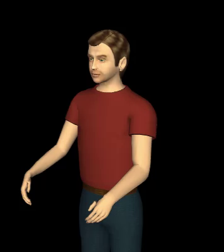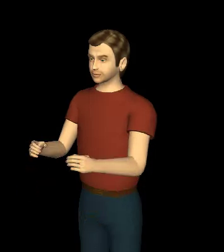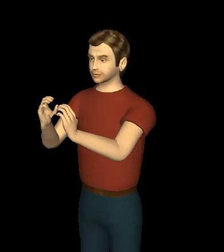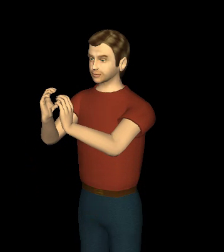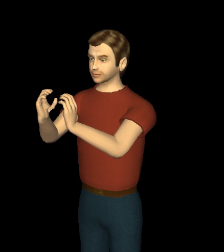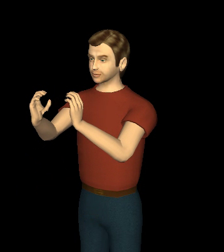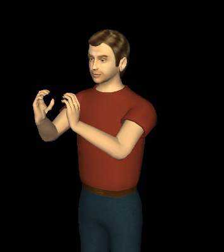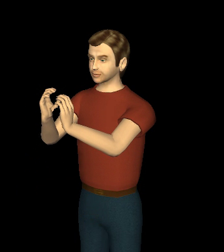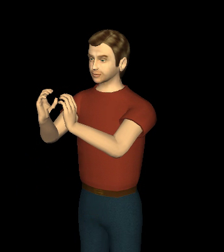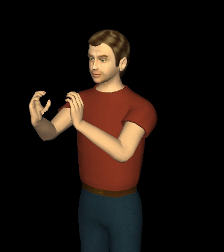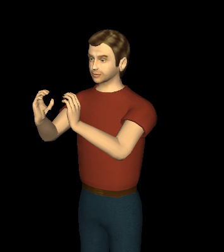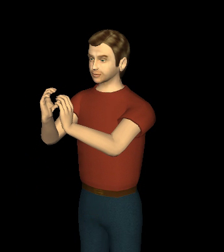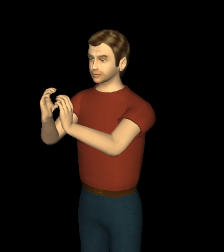فهم